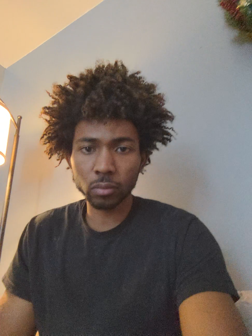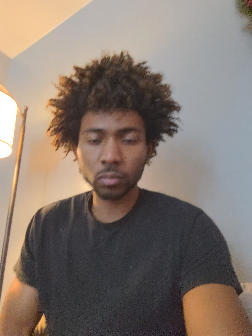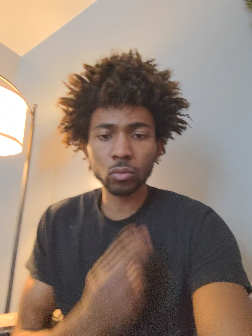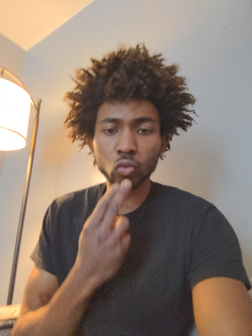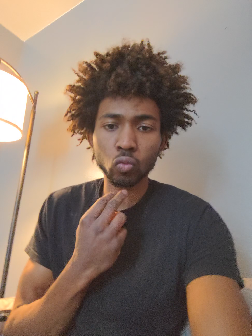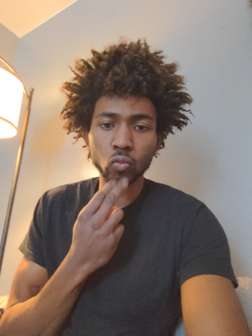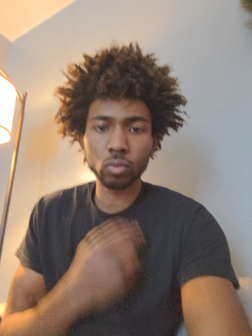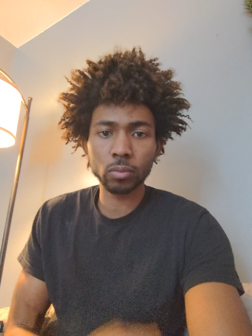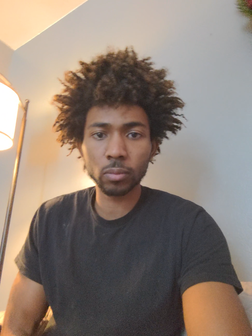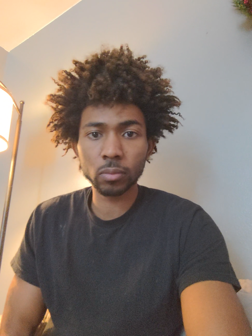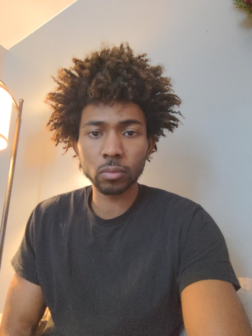cute